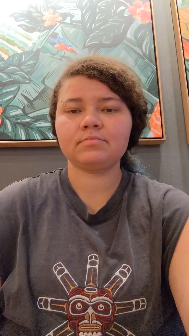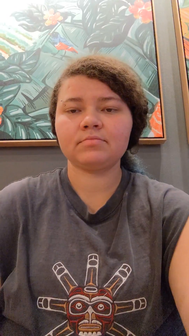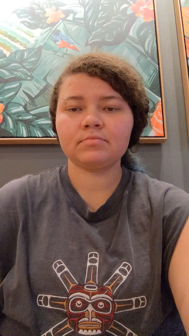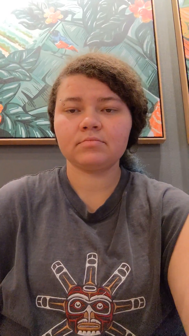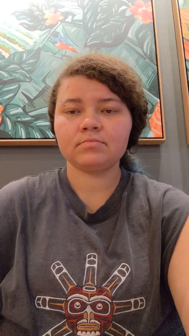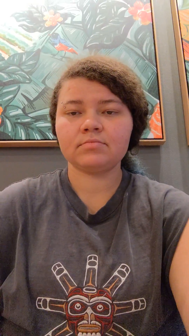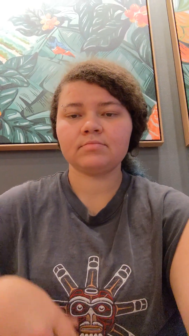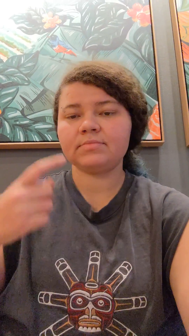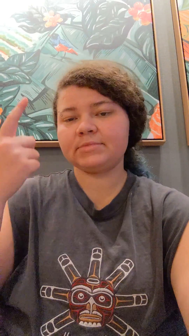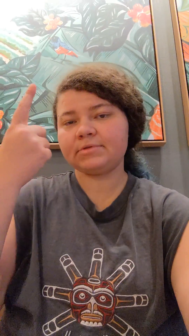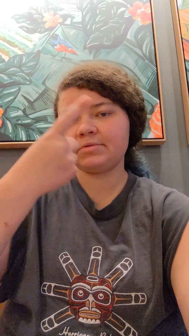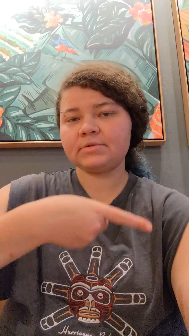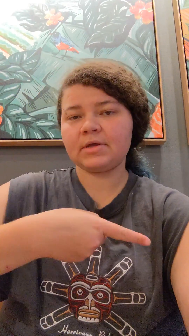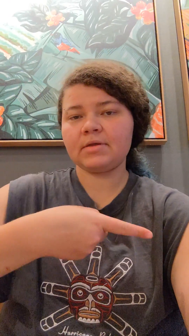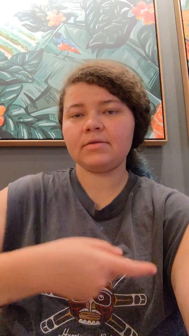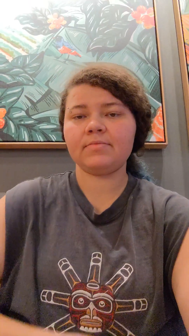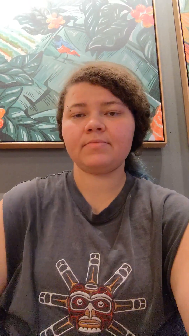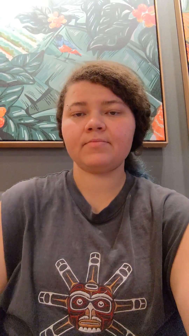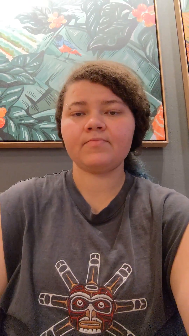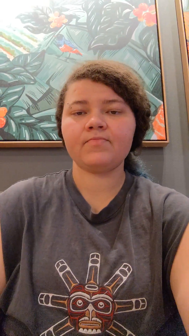day